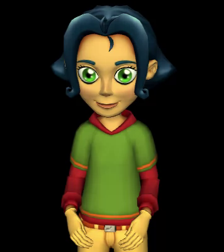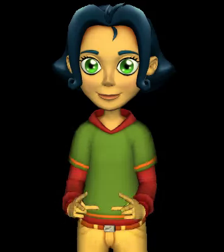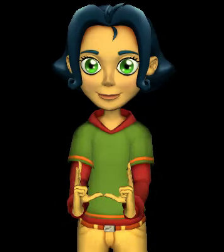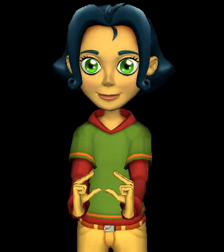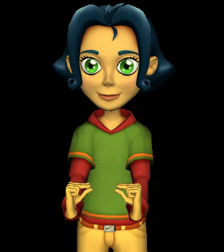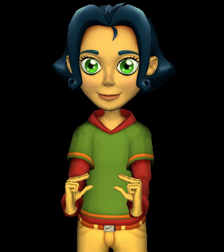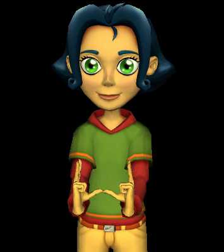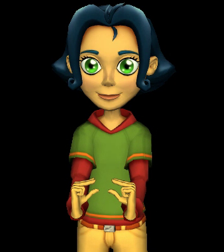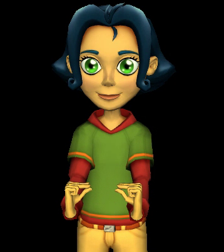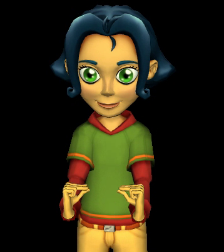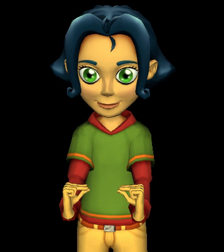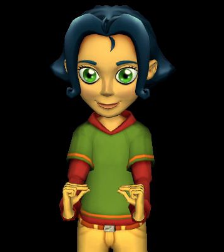يشرح